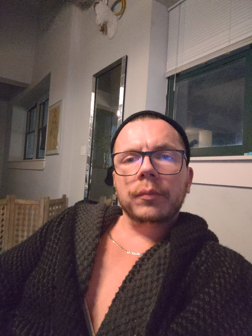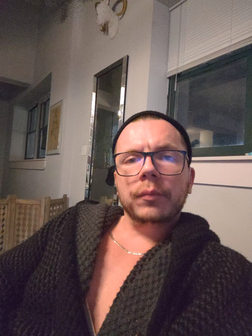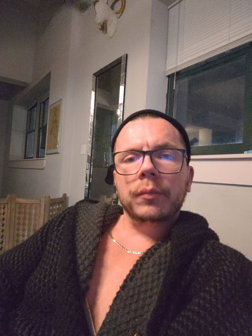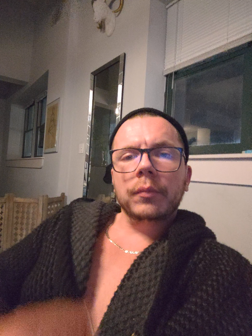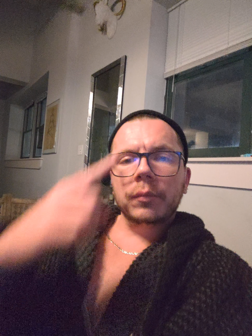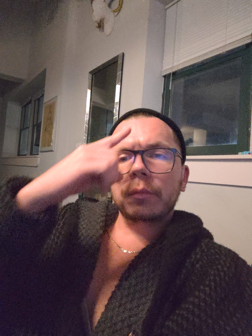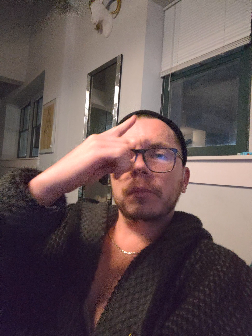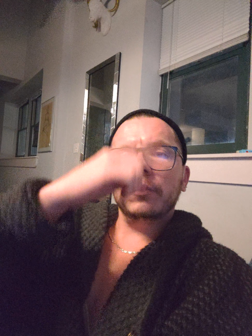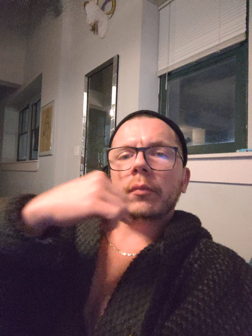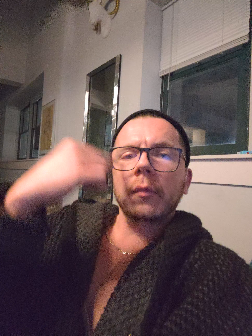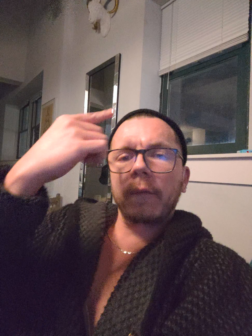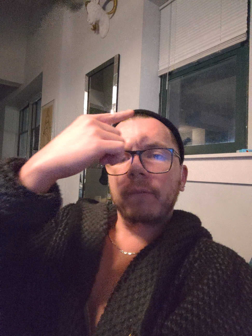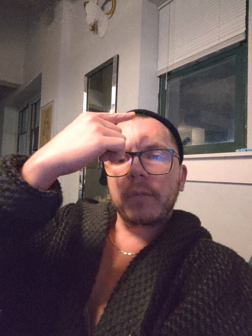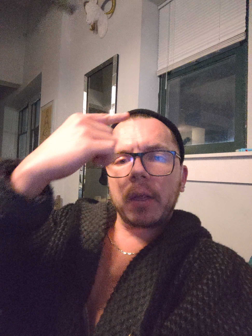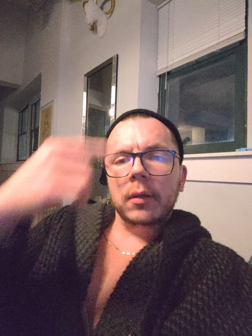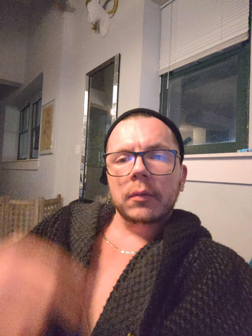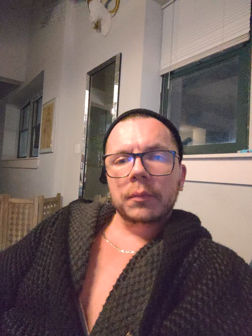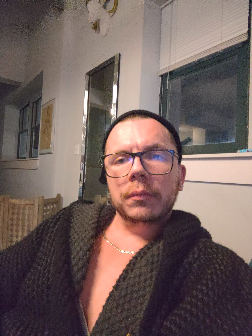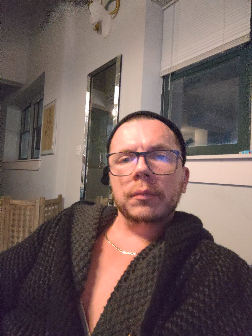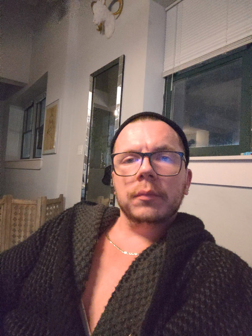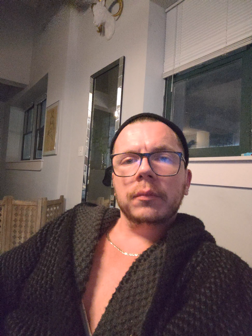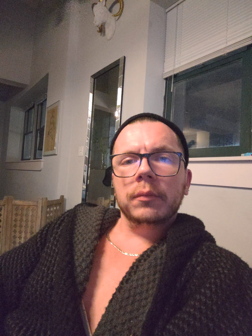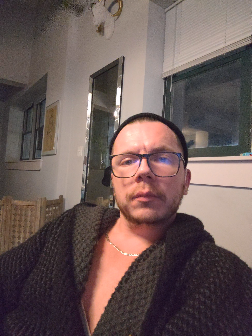face